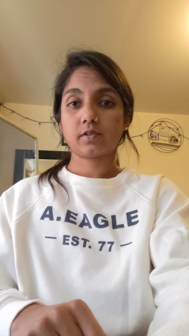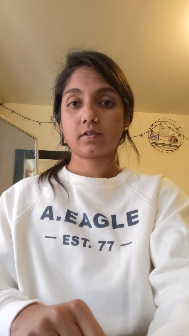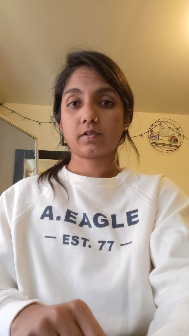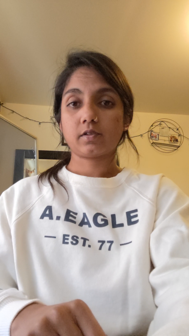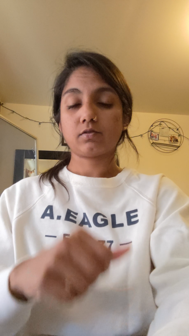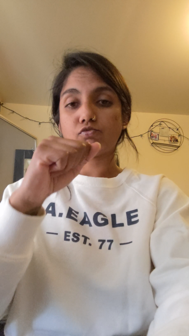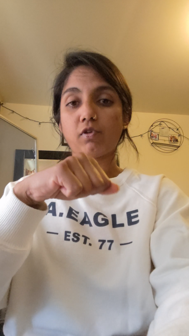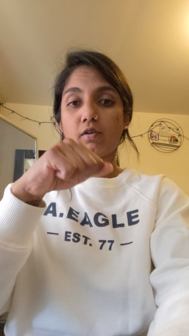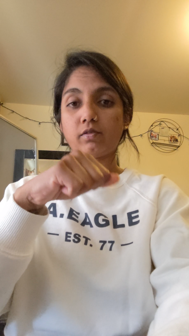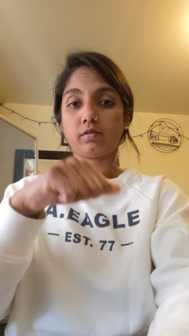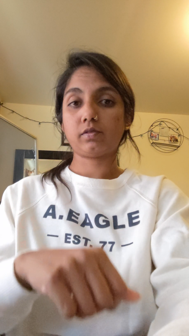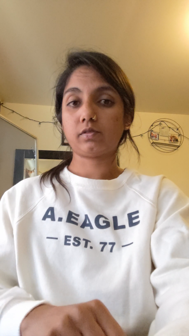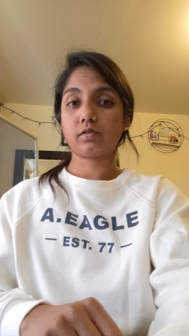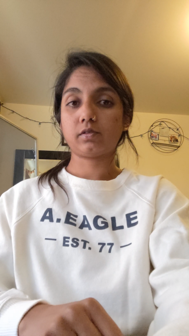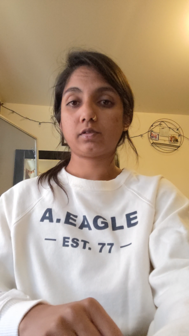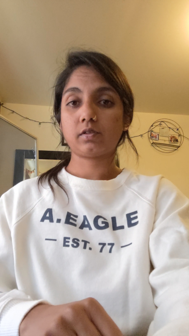rock